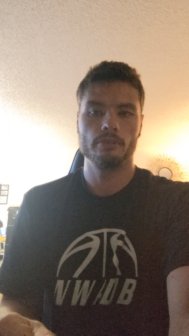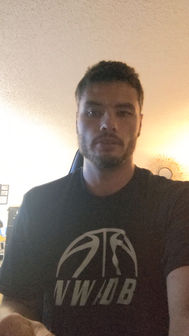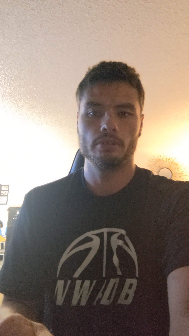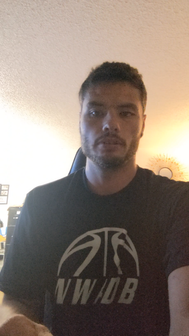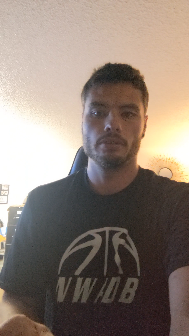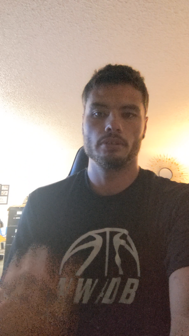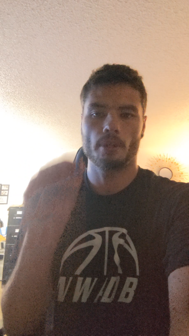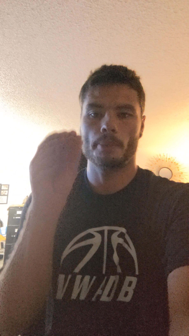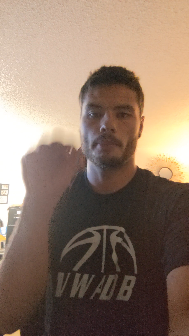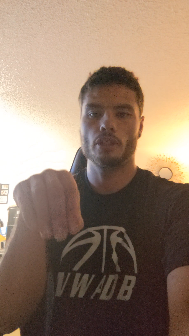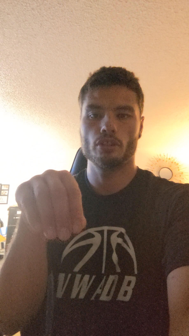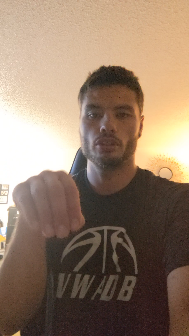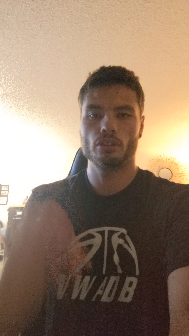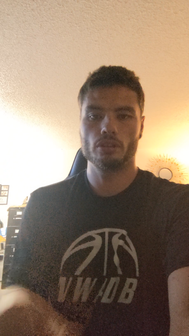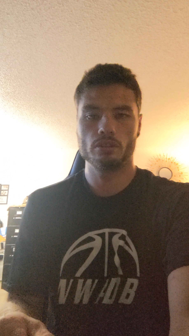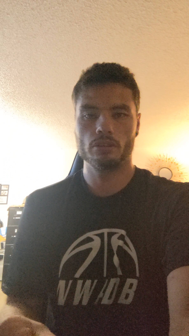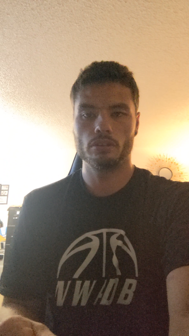put